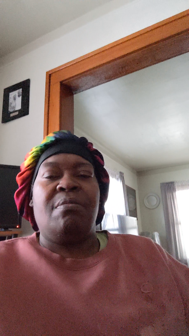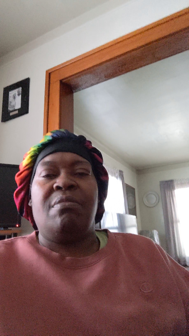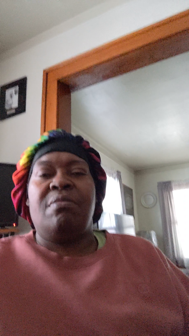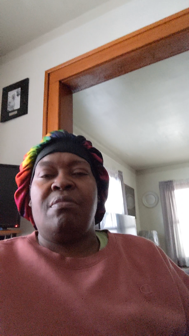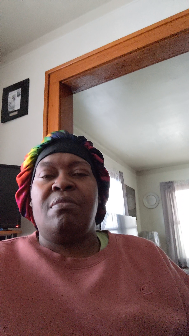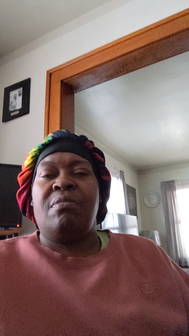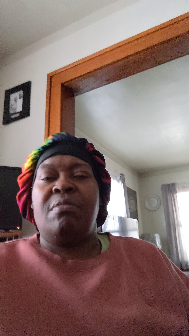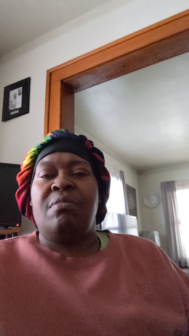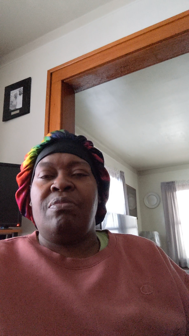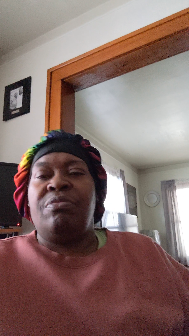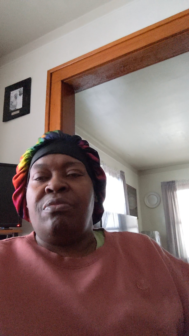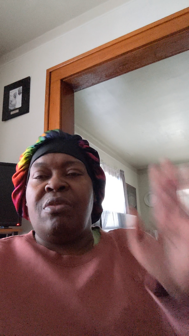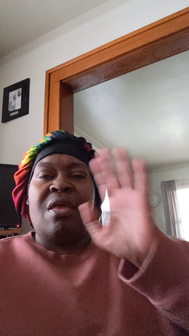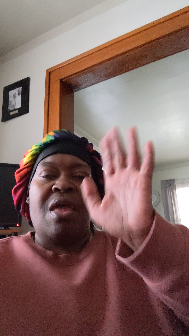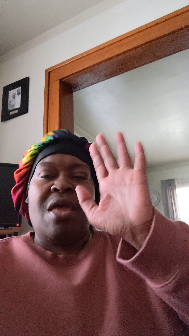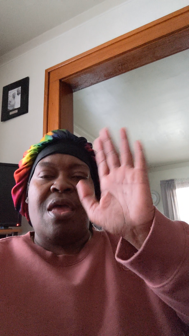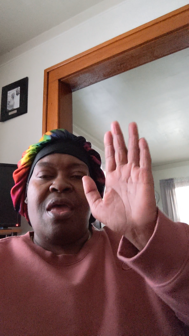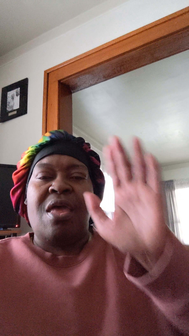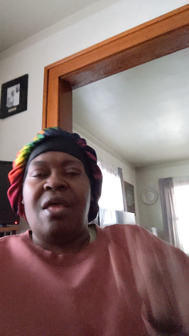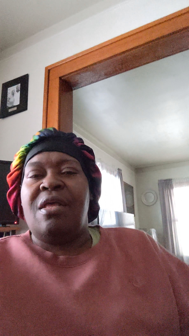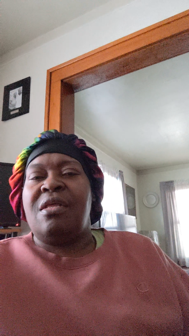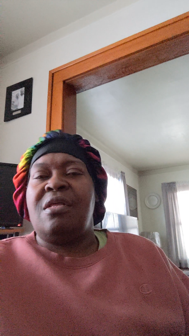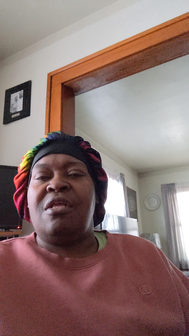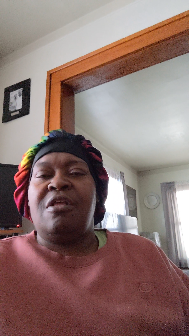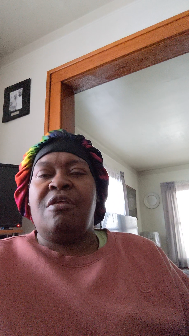hi